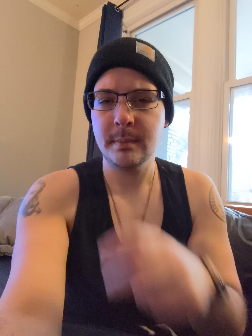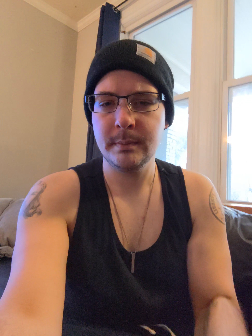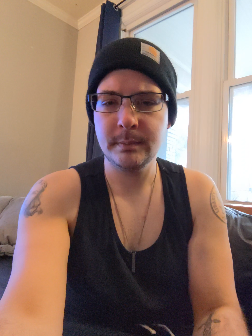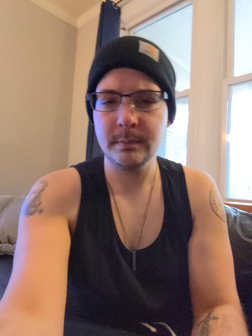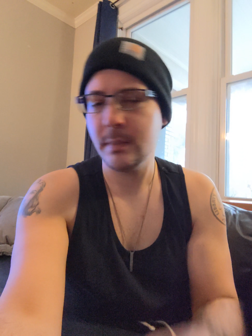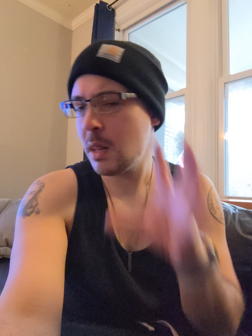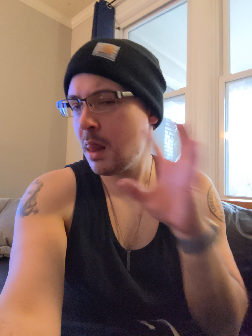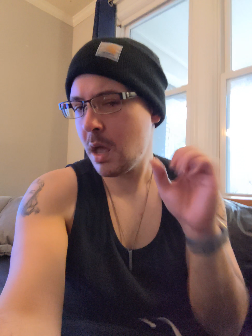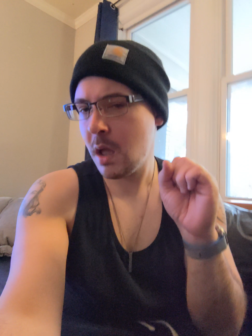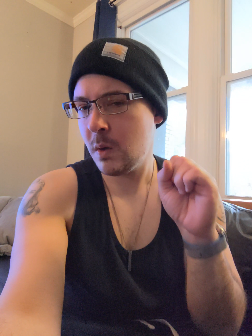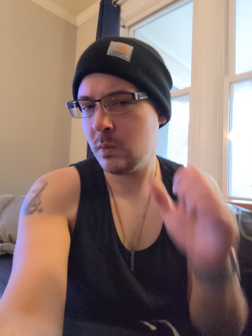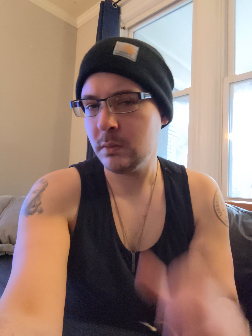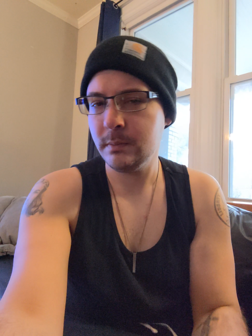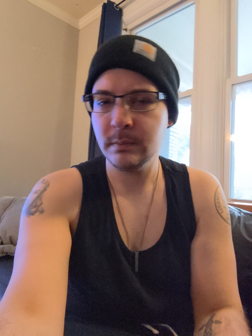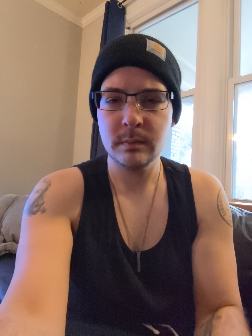loud